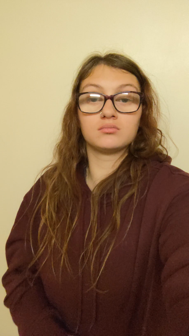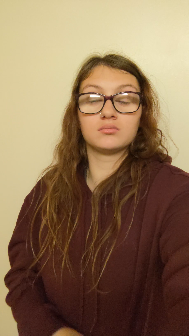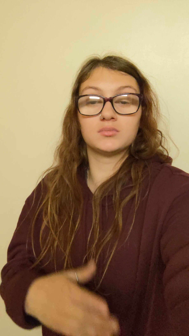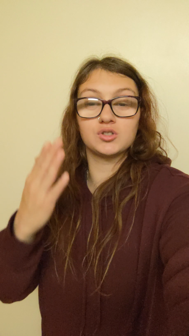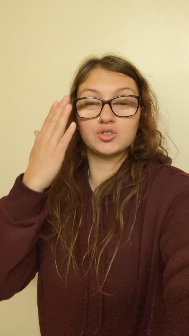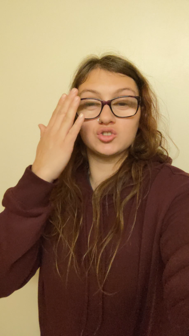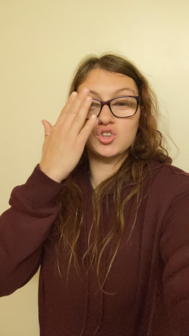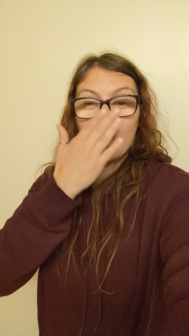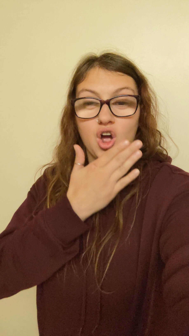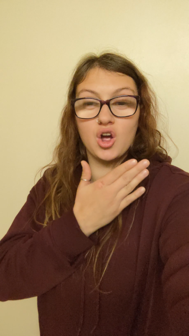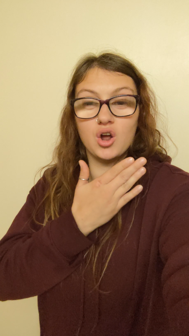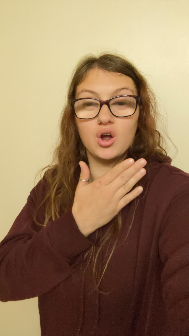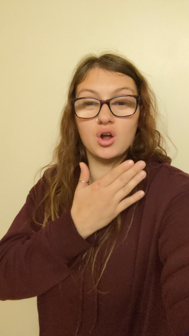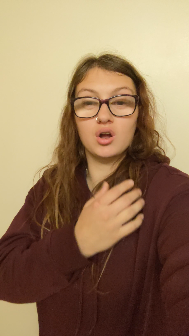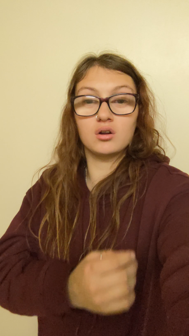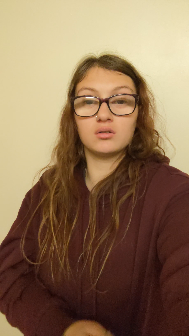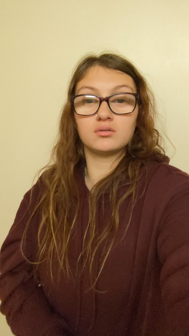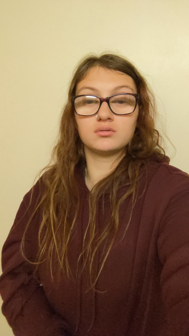dark